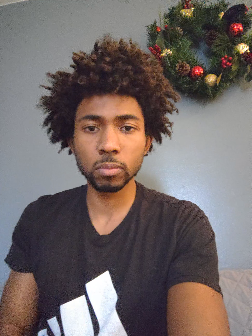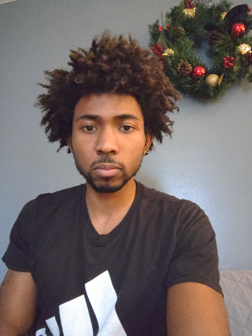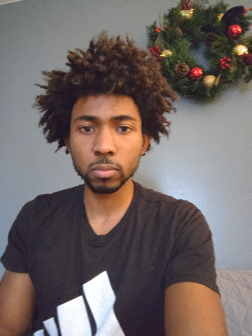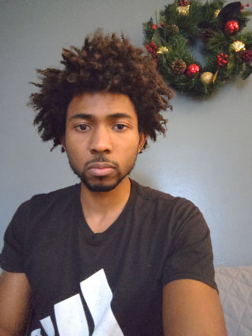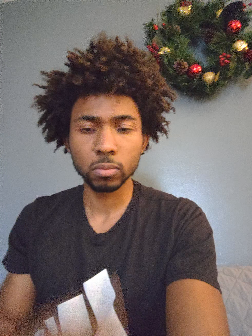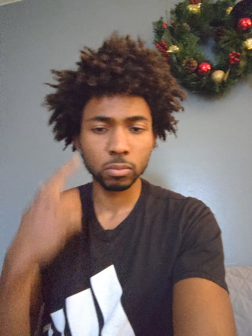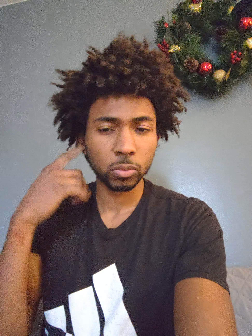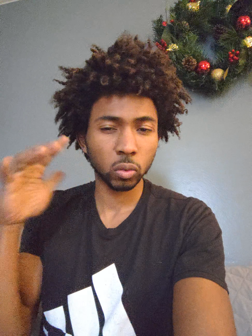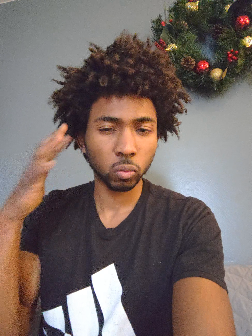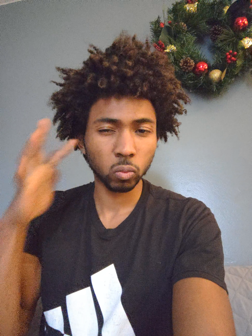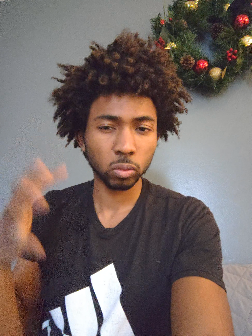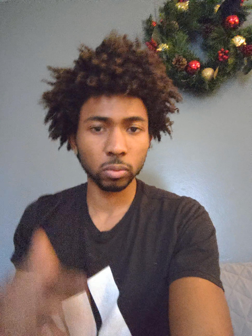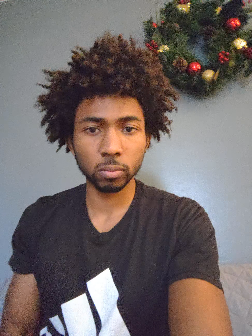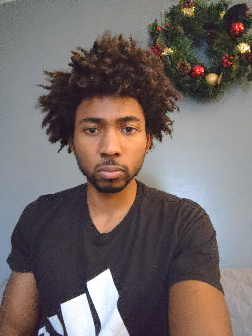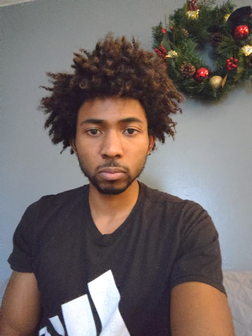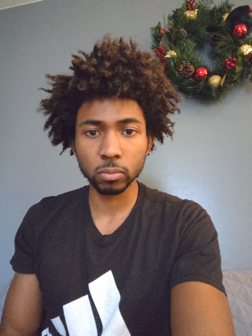loud